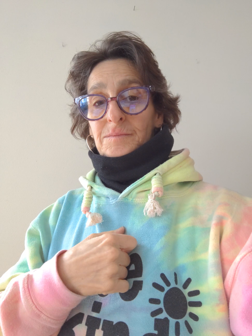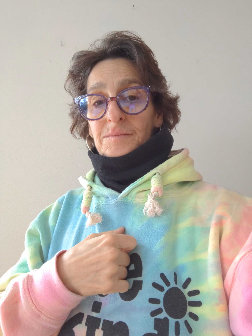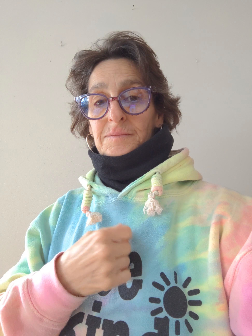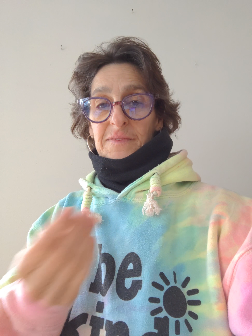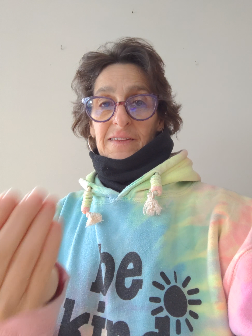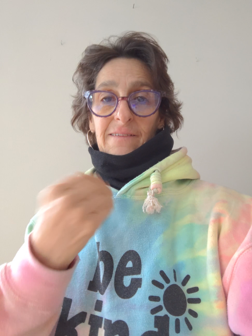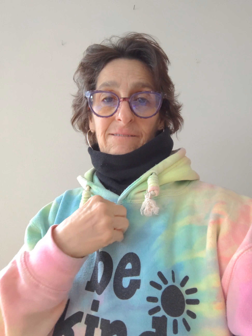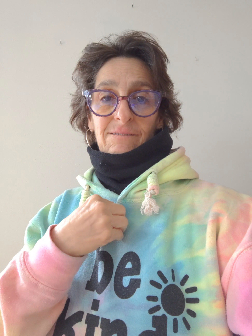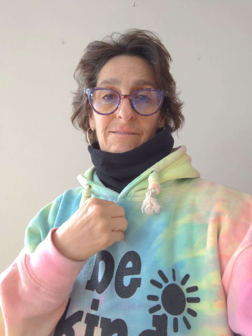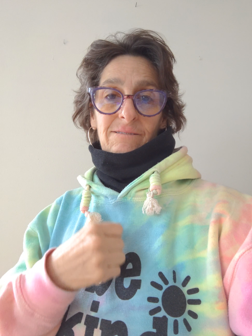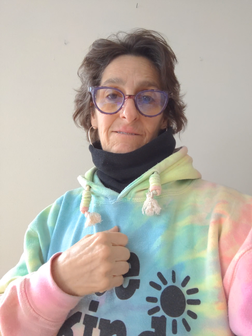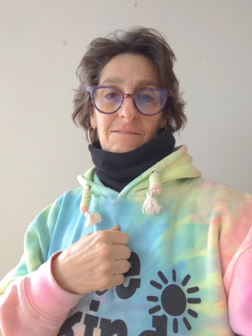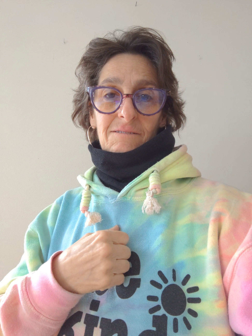give